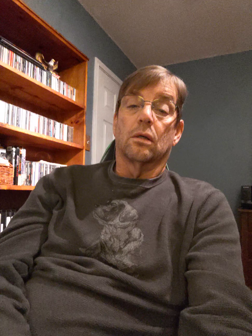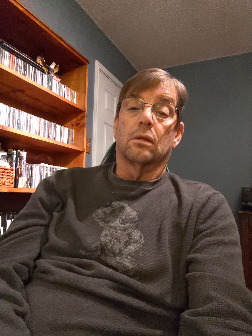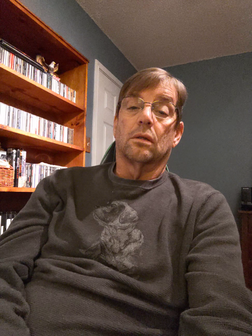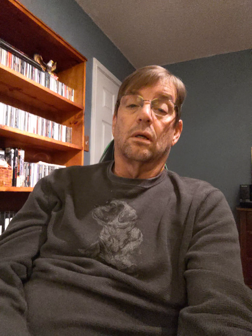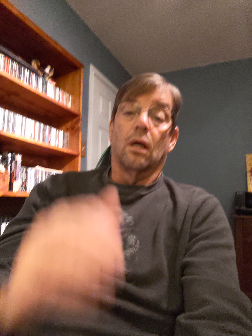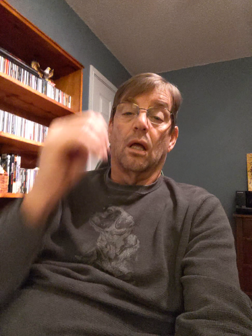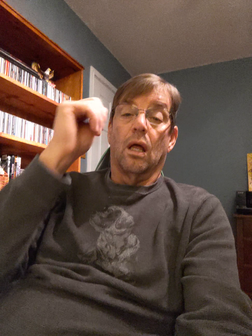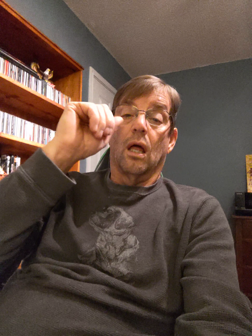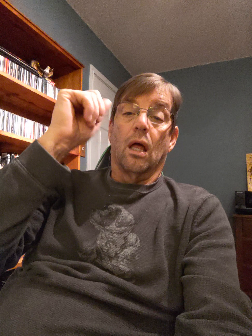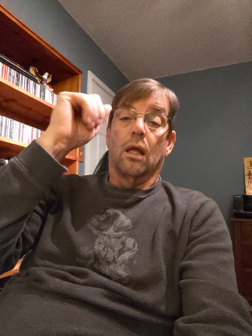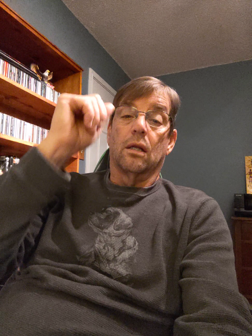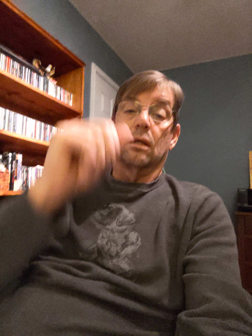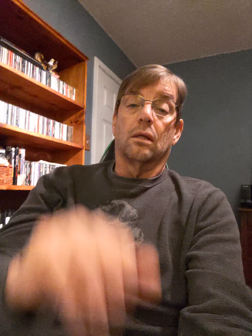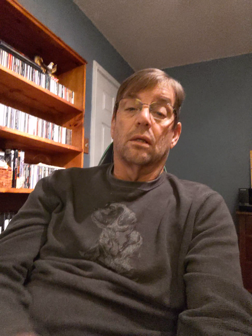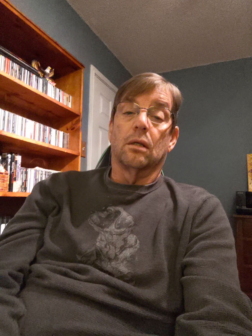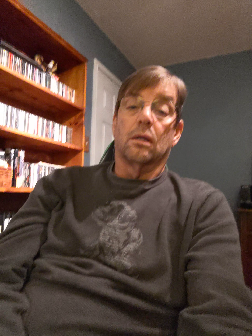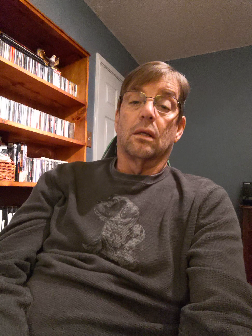aunt